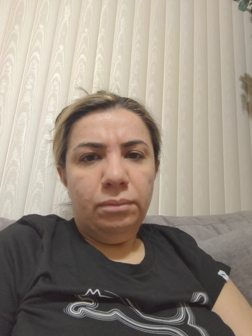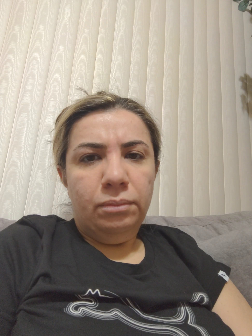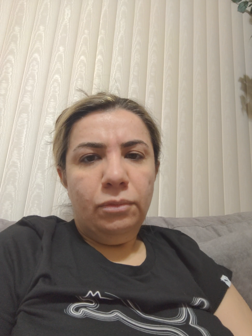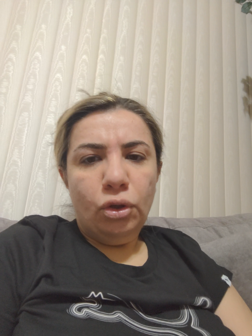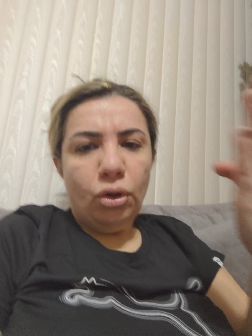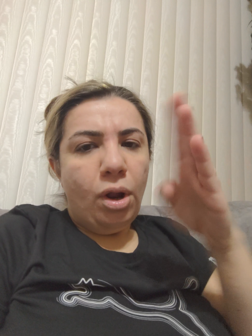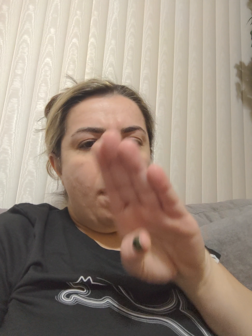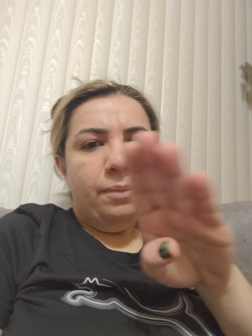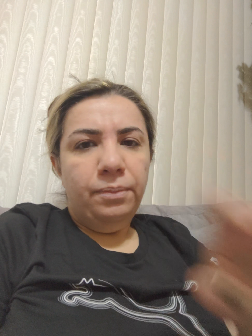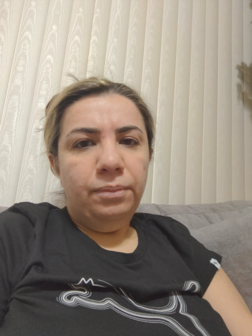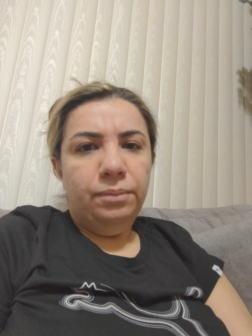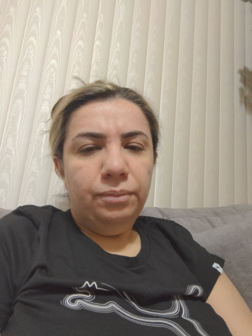close